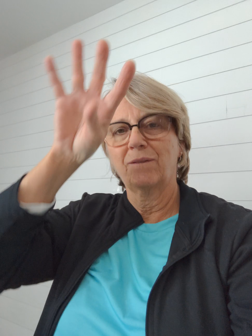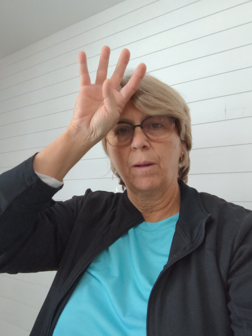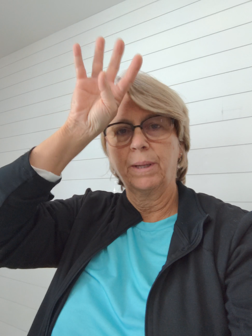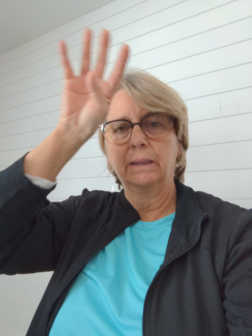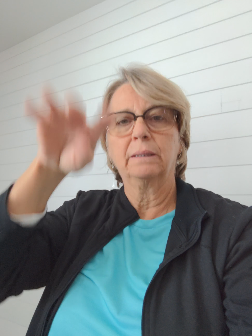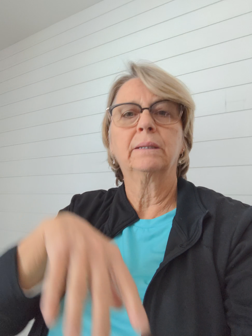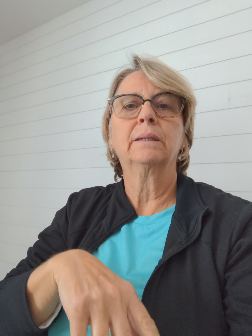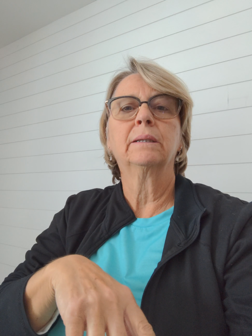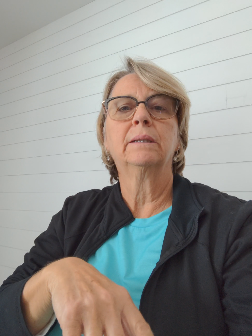fireman